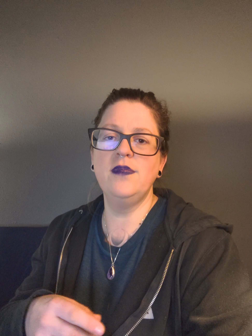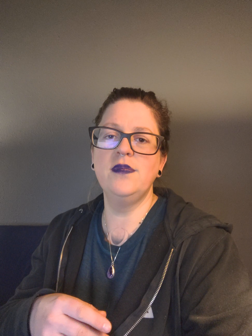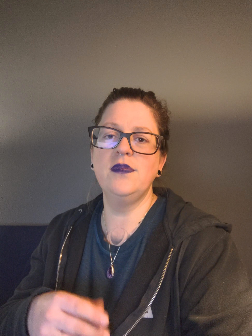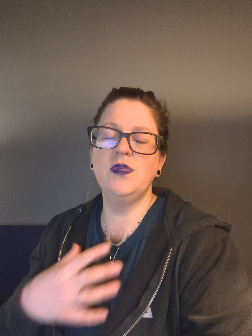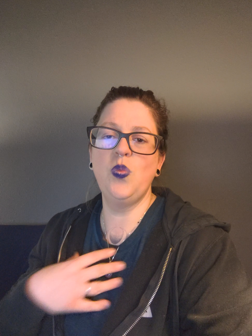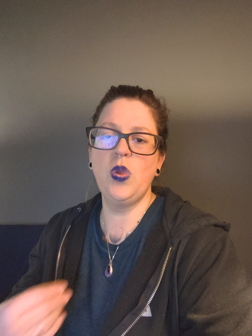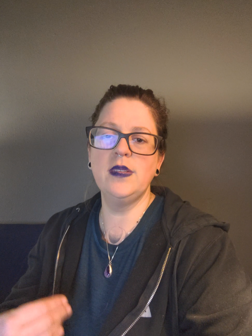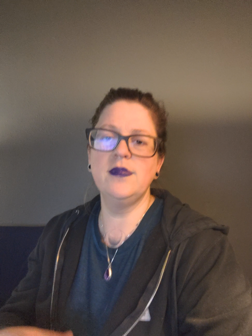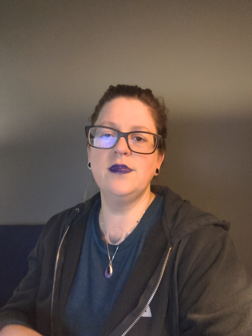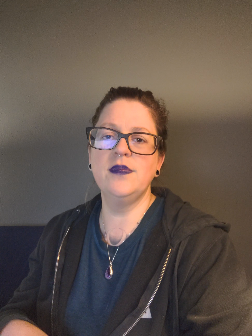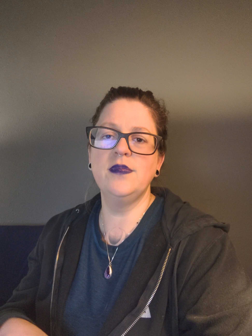white